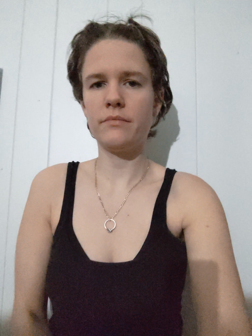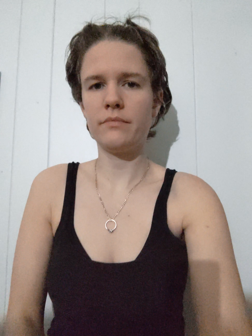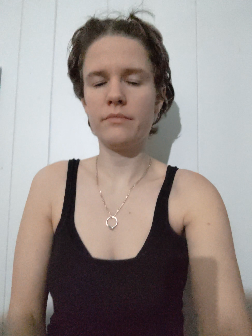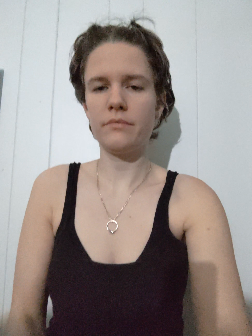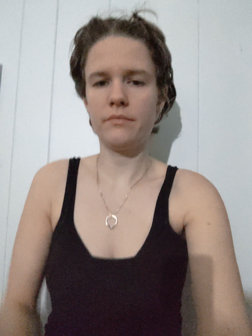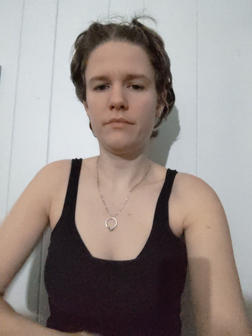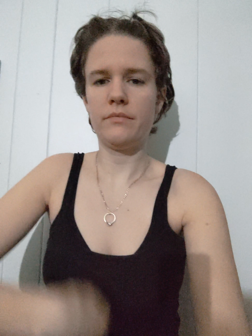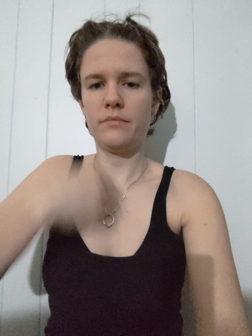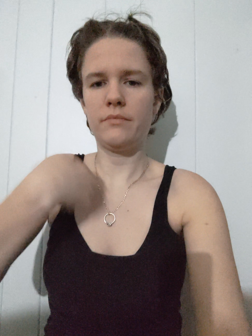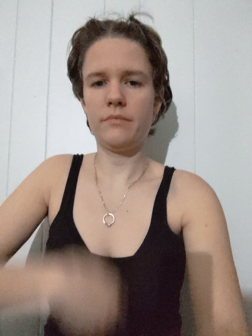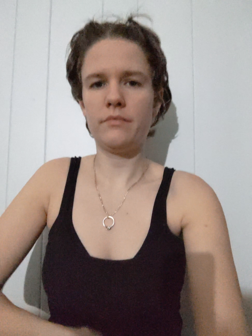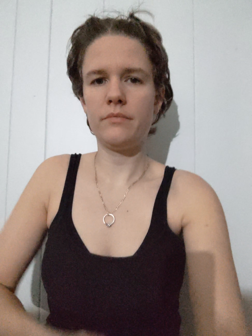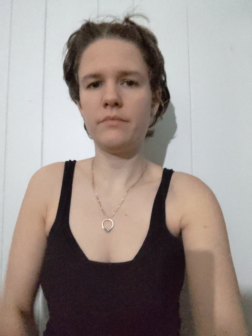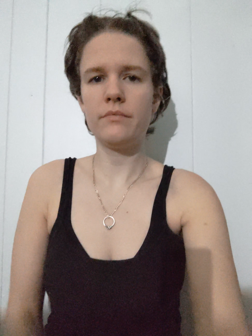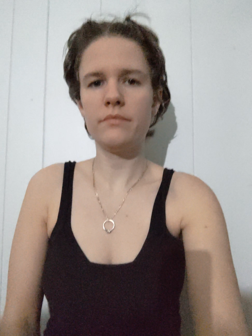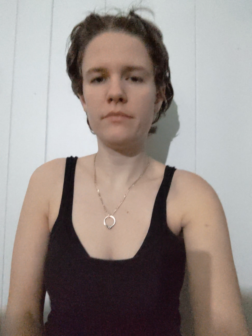zipper